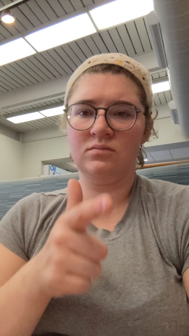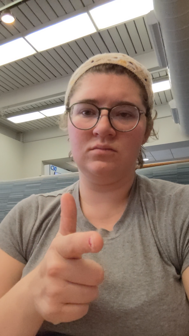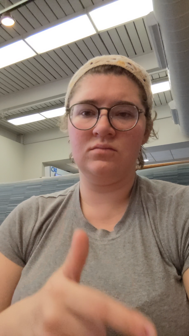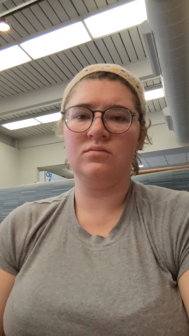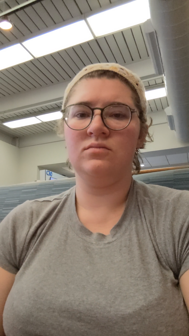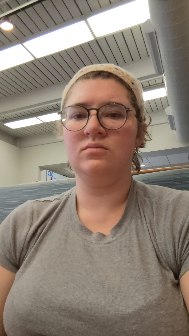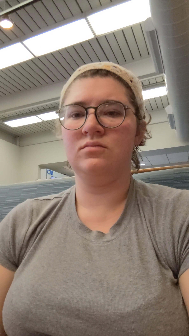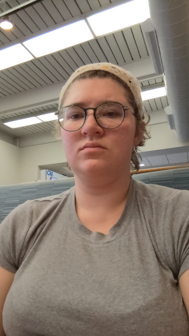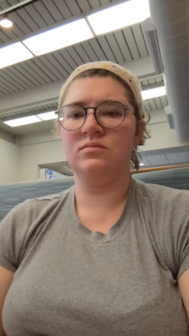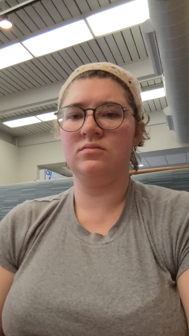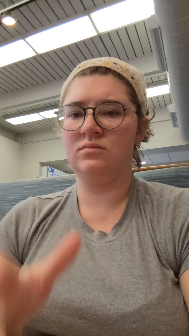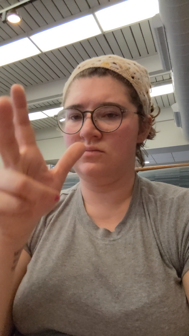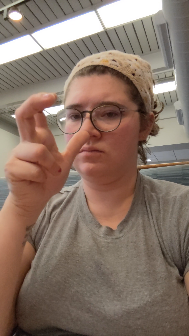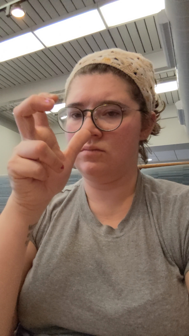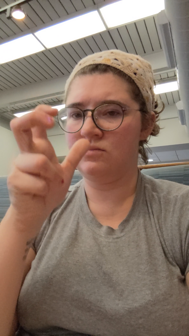ant